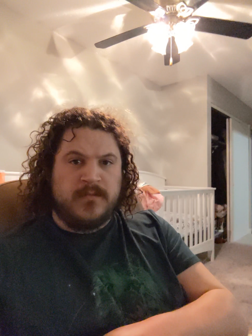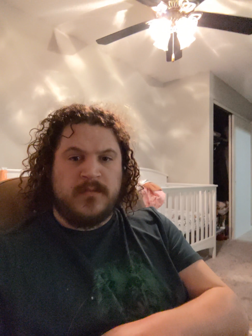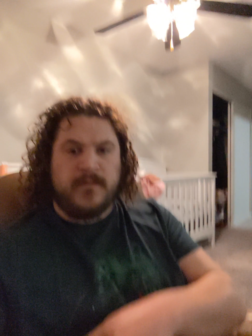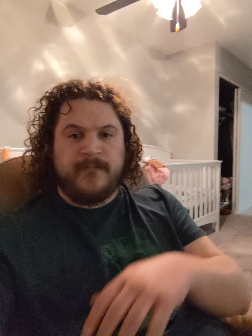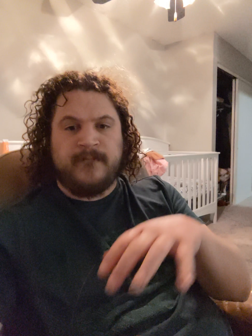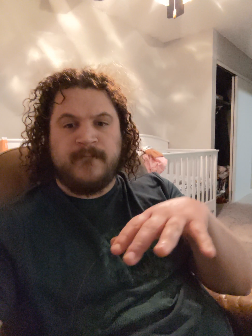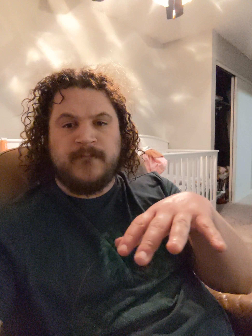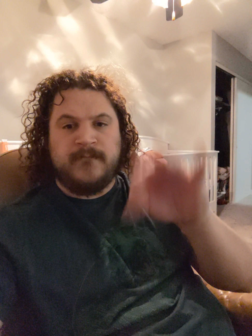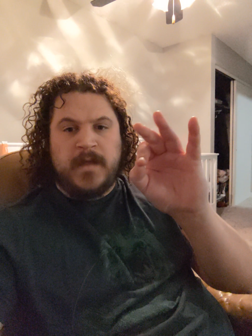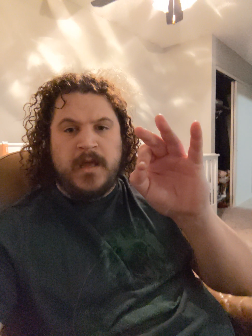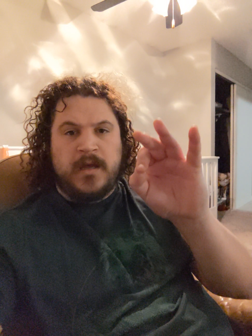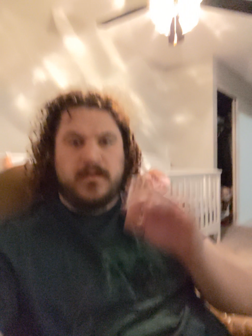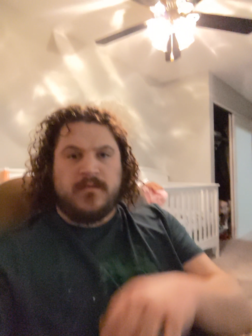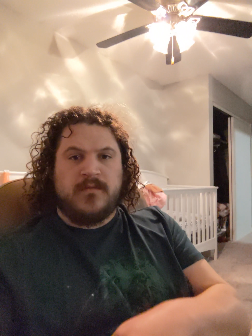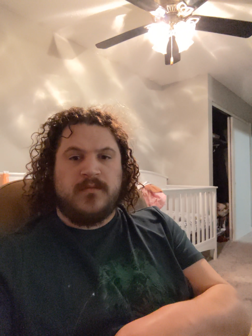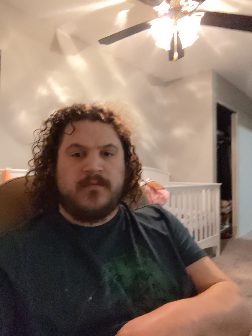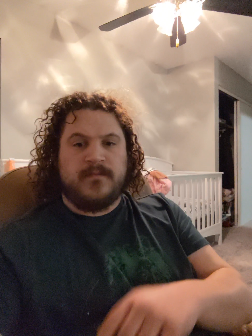find